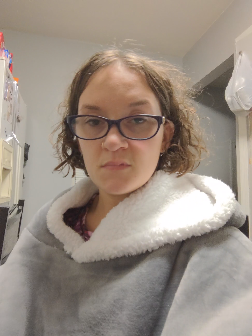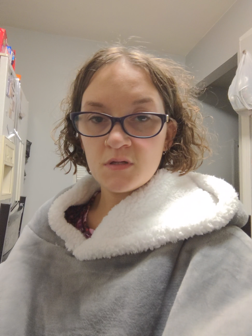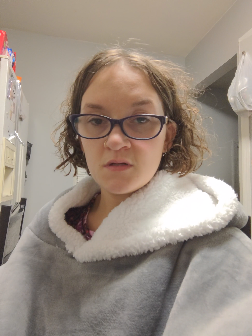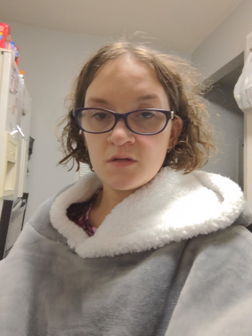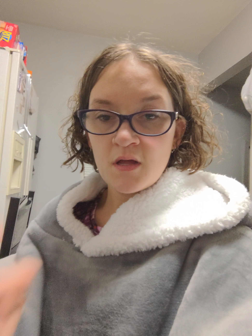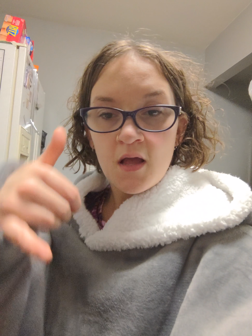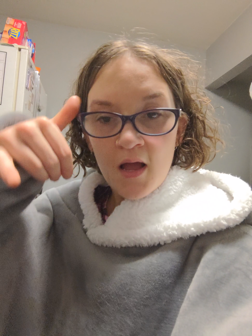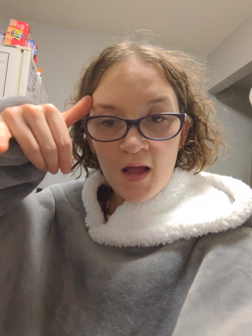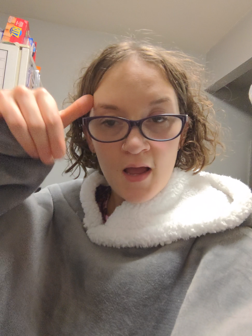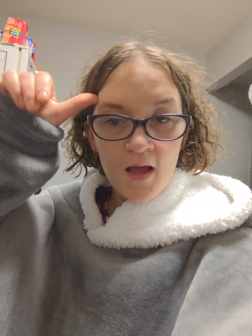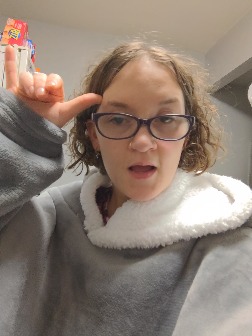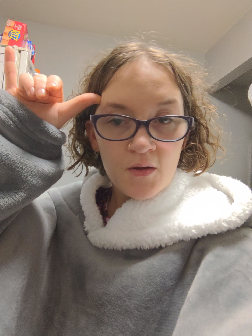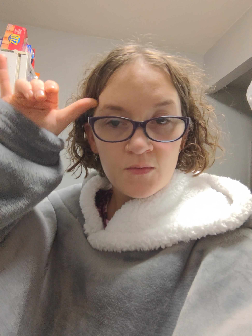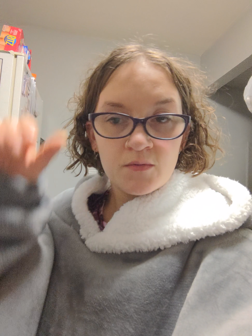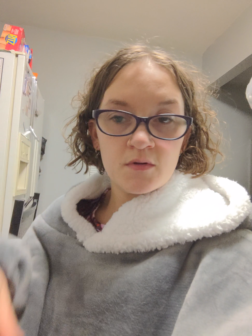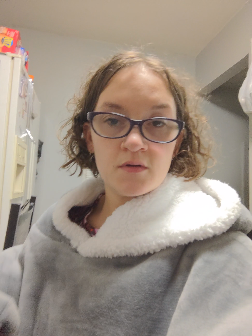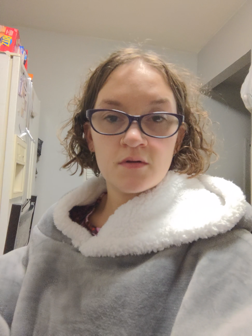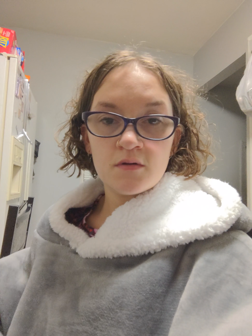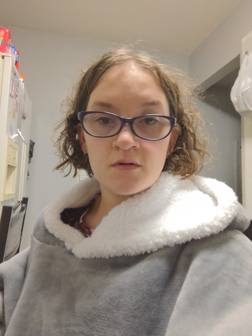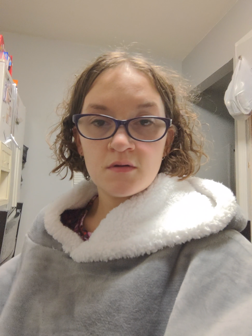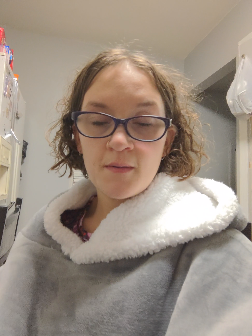cow